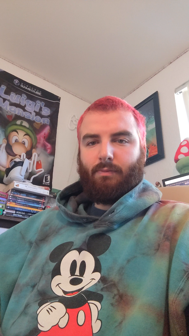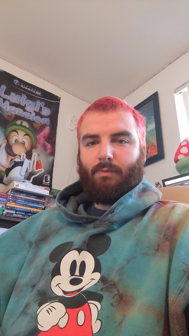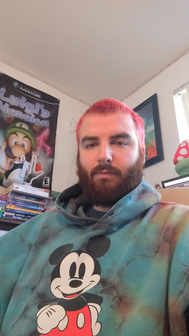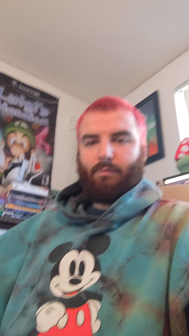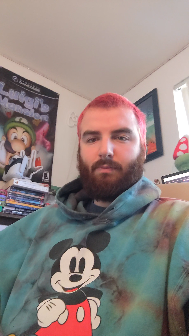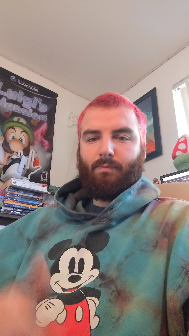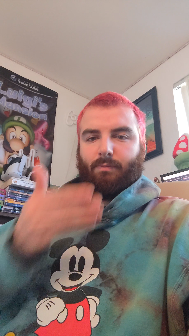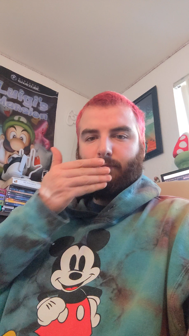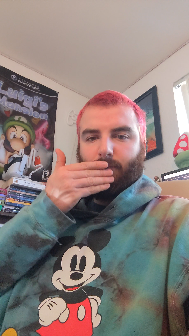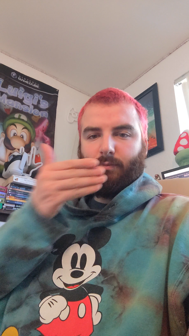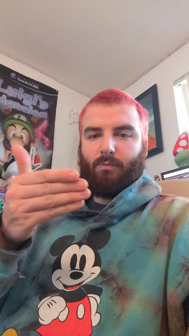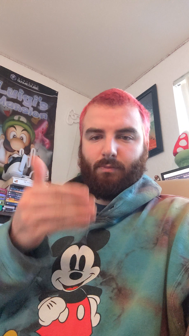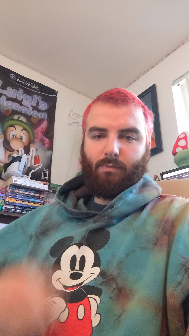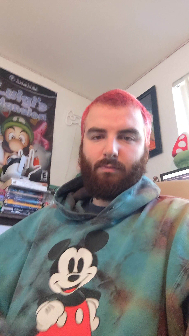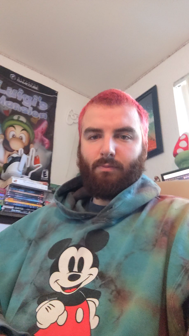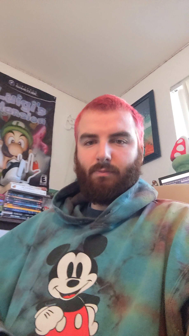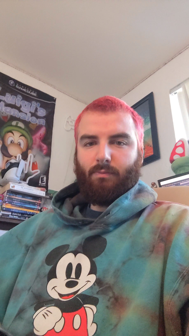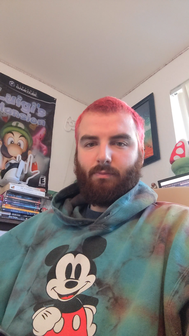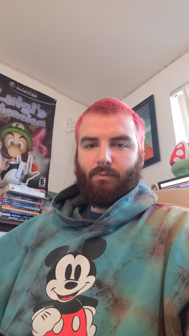good